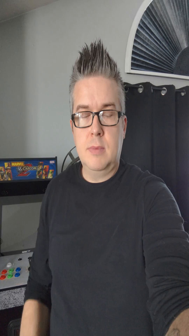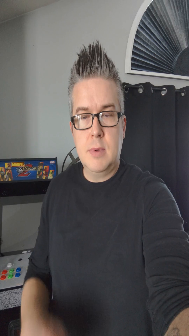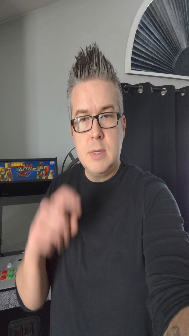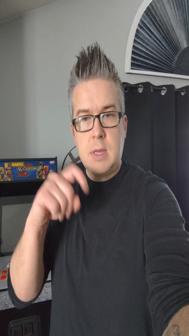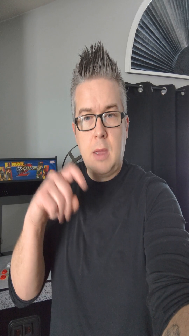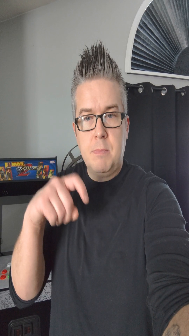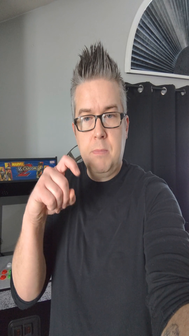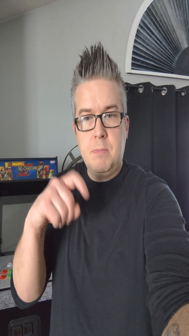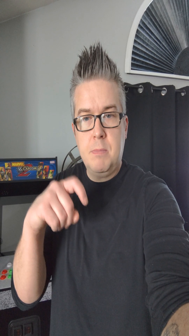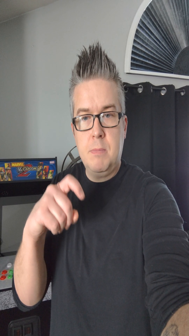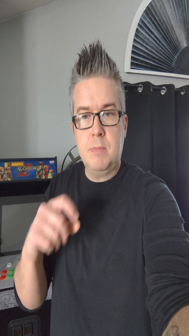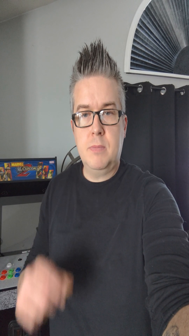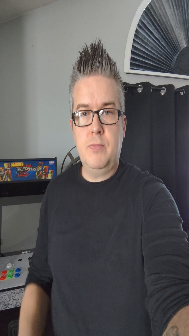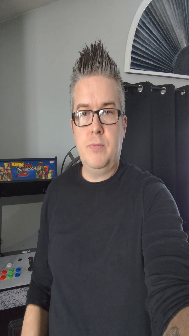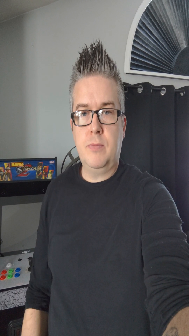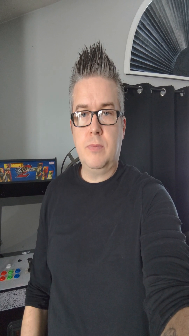time